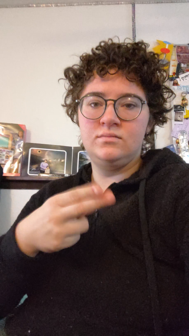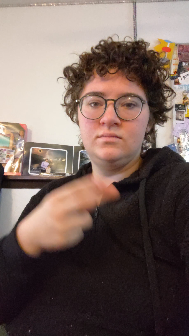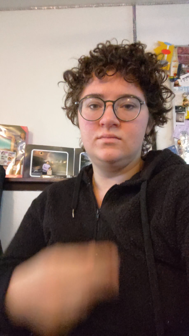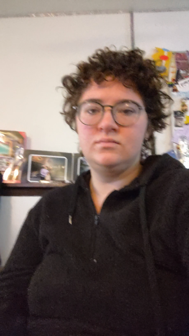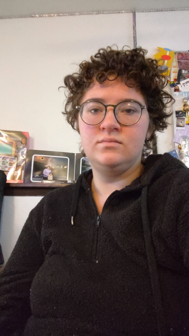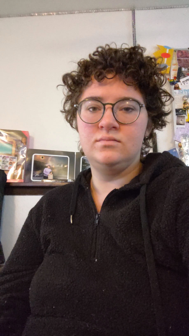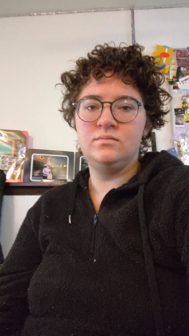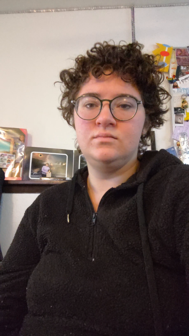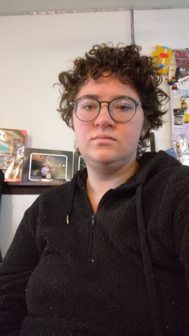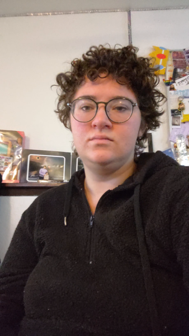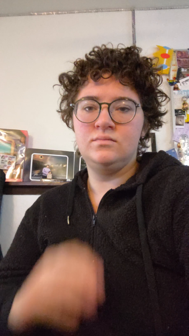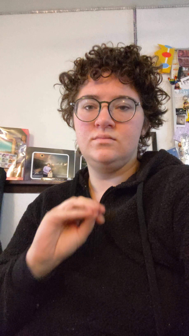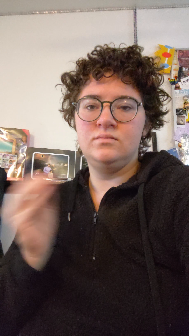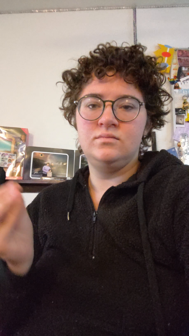none